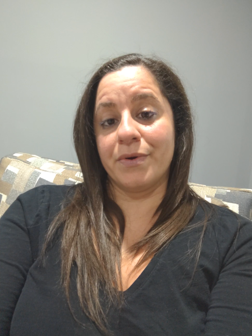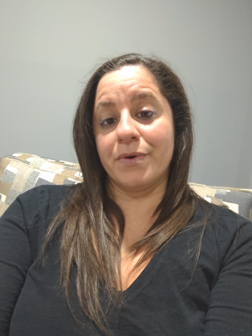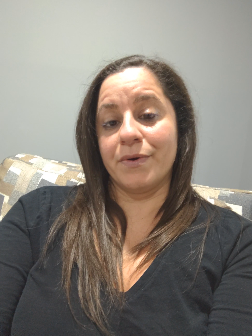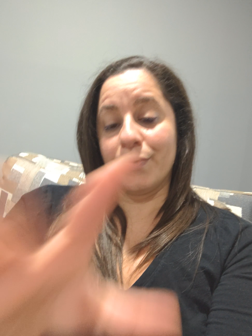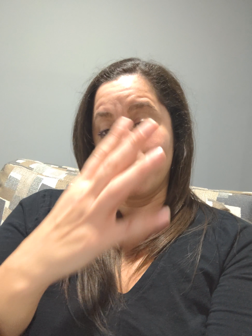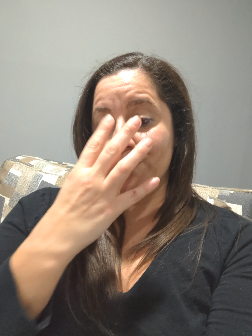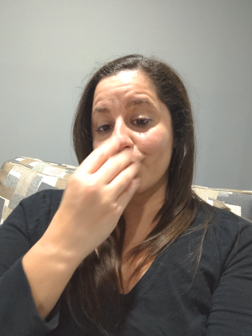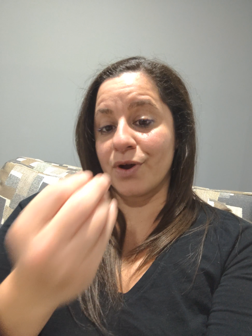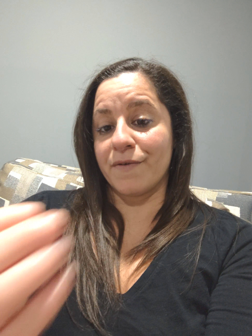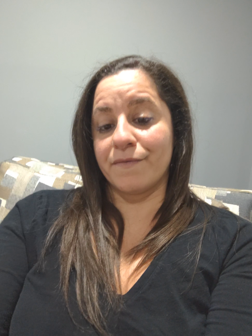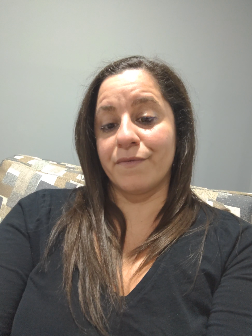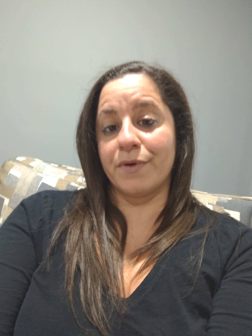wolf